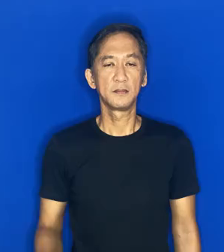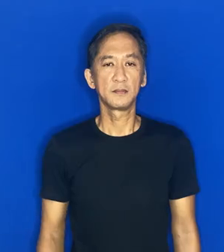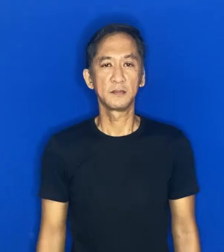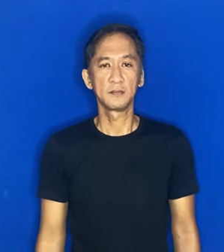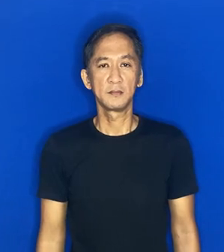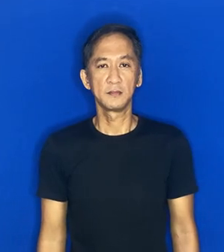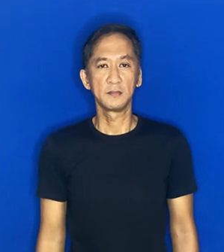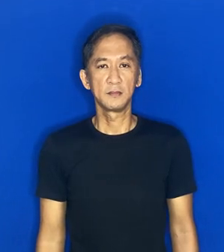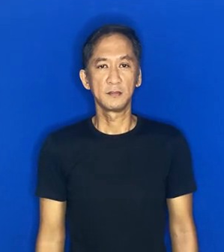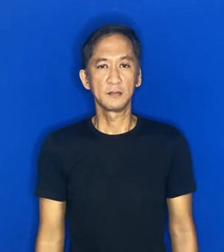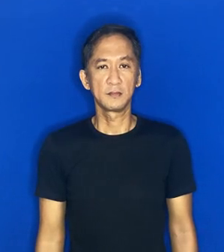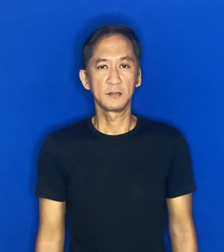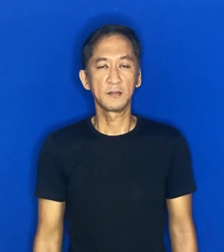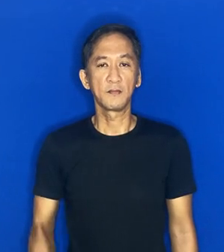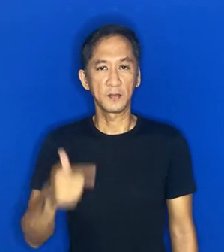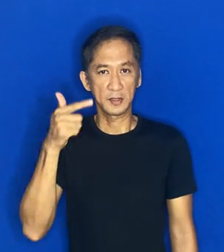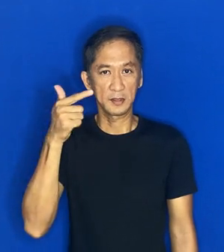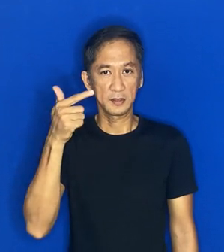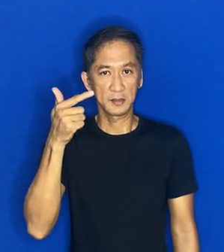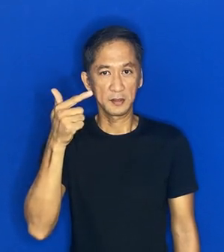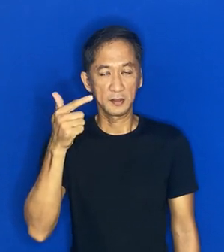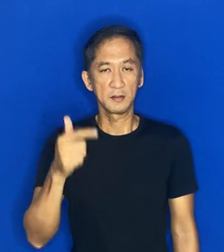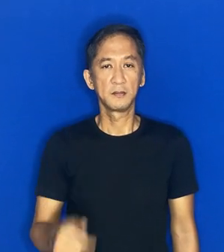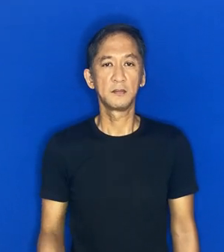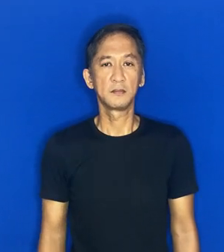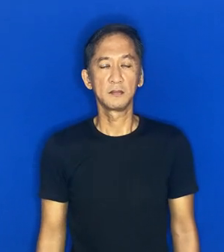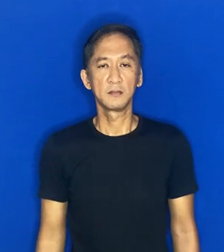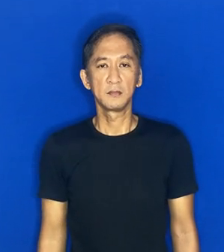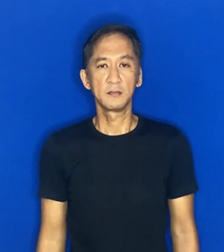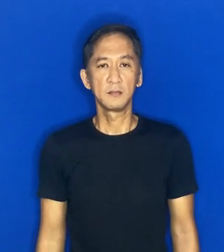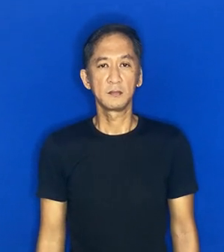green